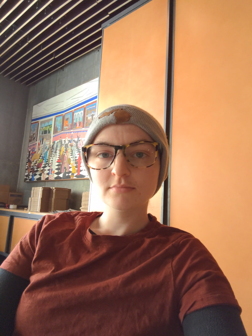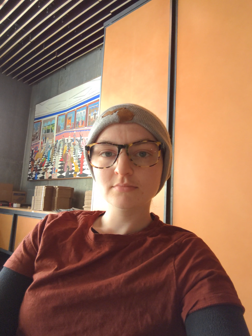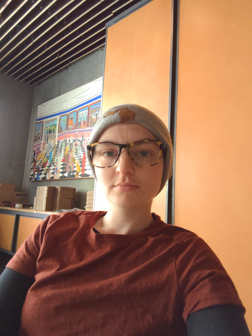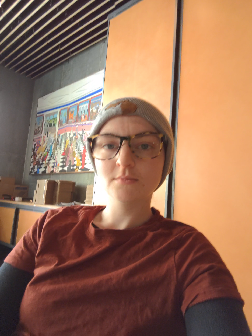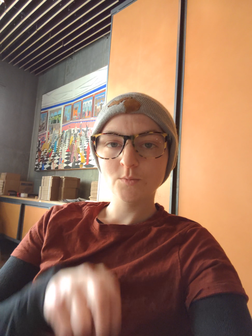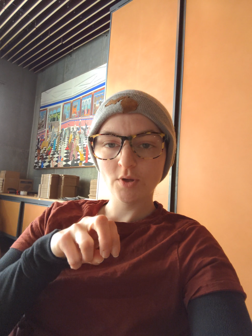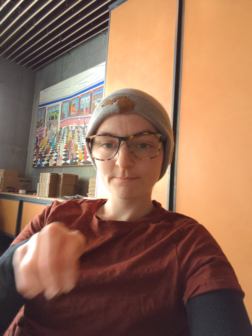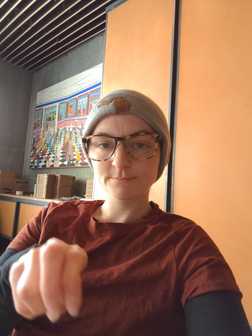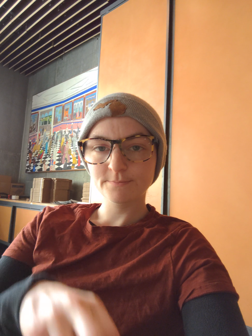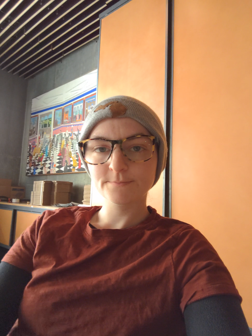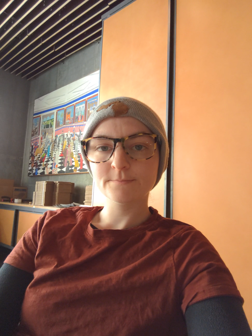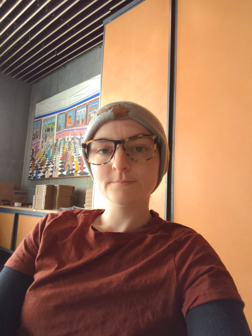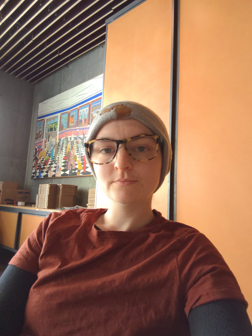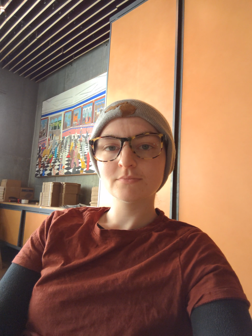ride